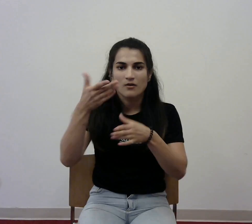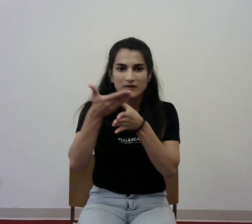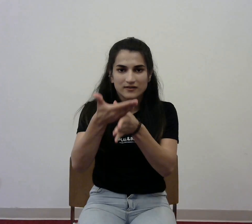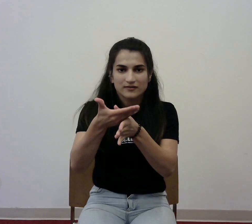kömək